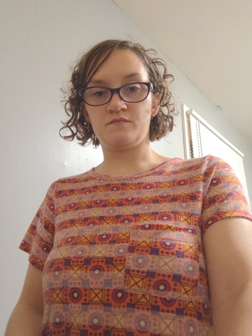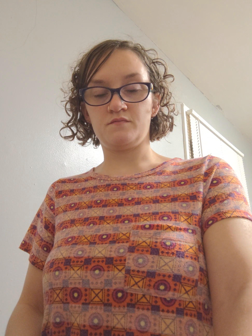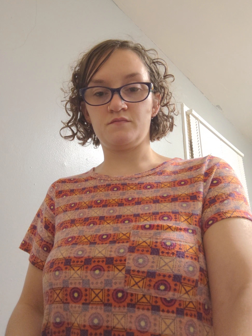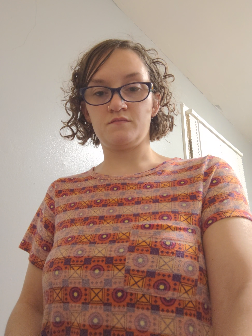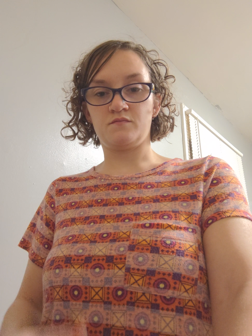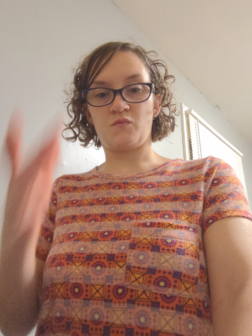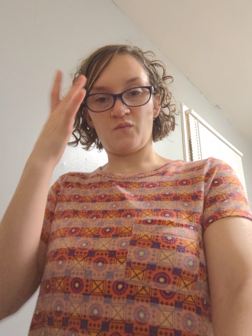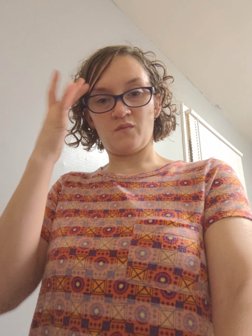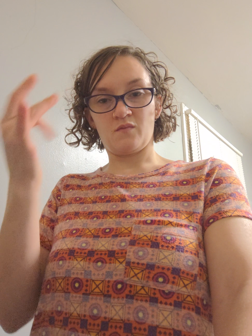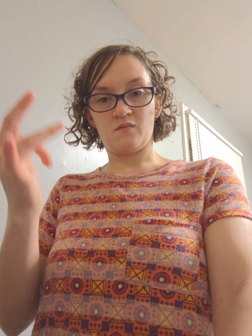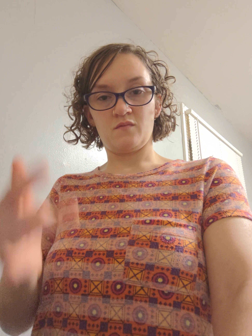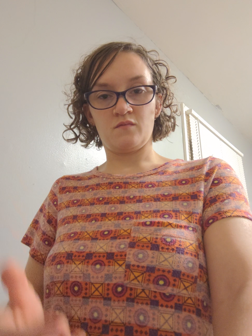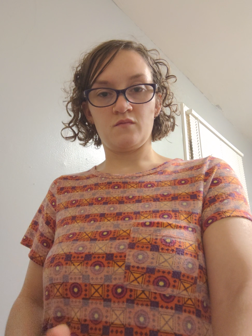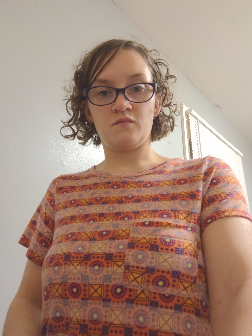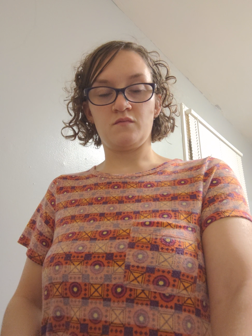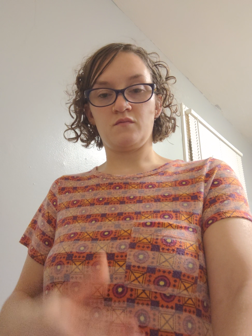why